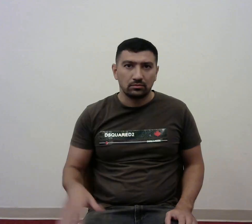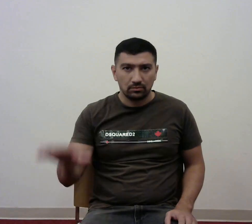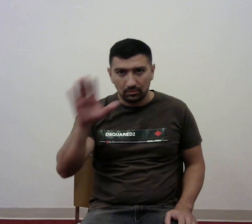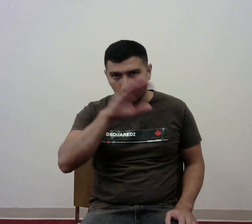hamı